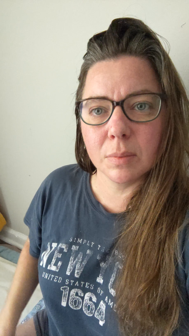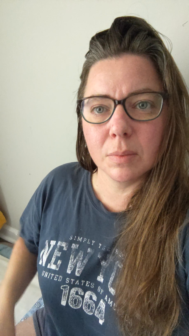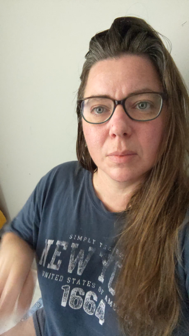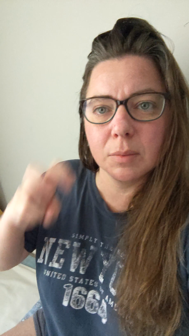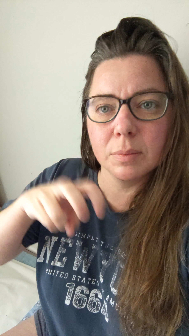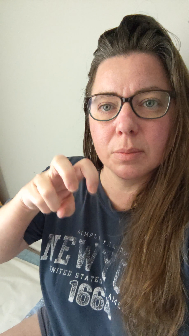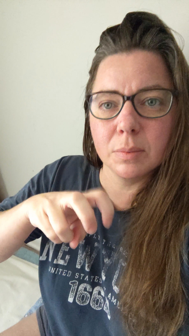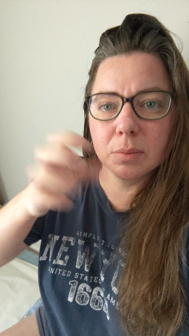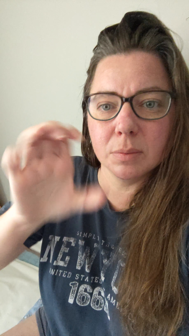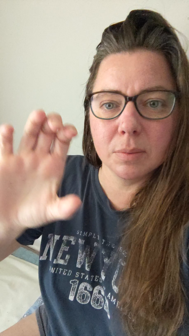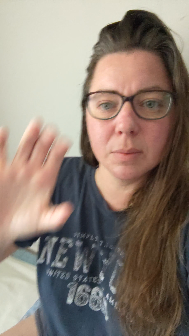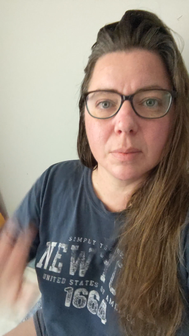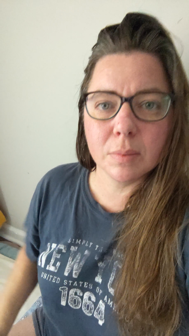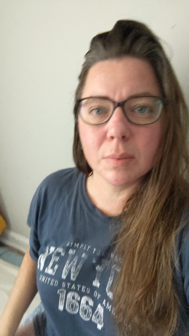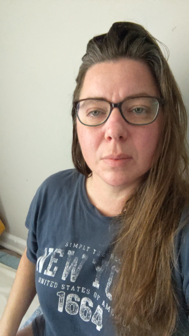potato chip